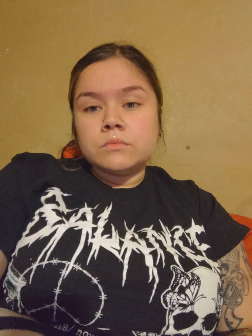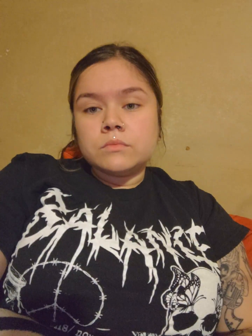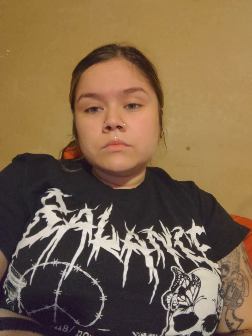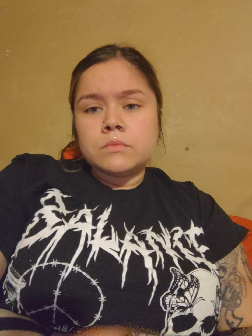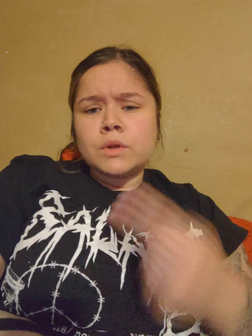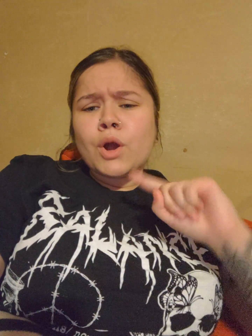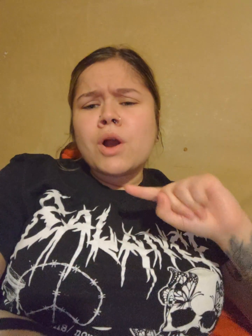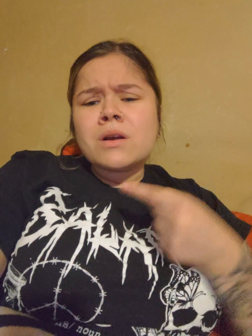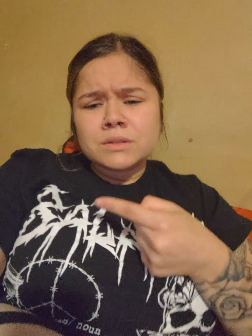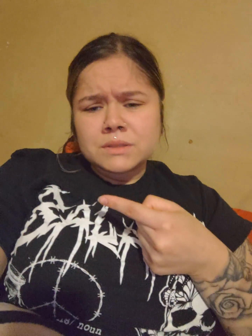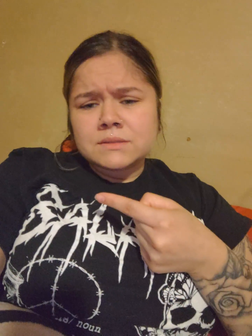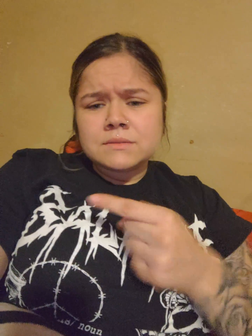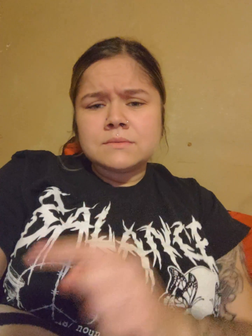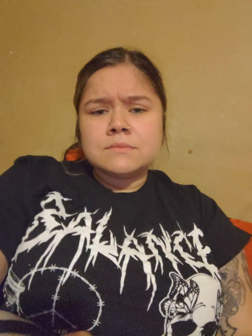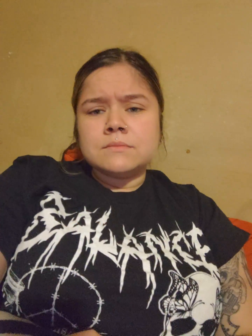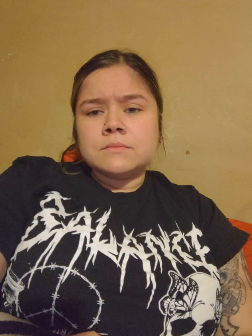hurt